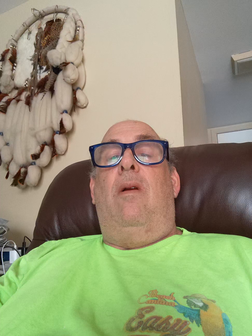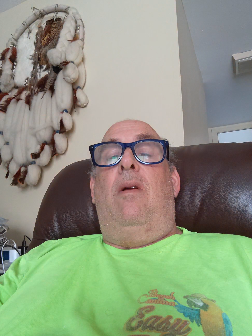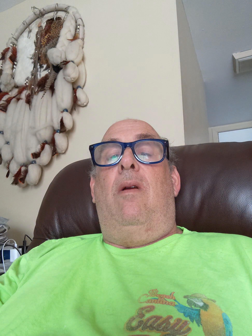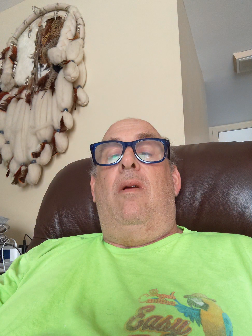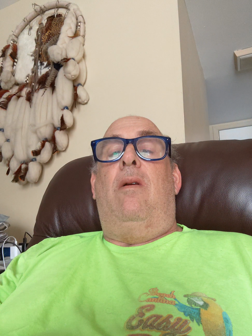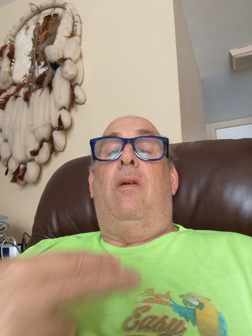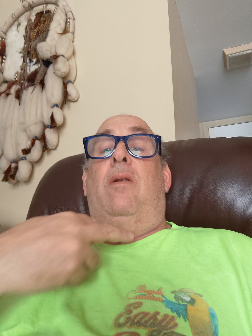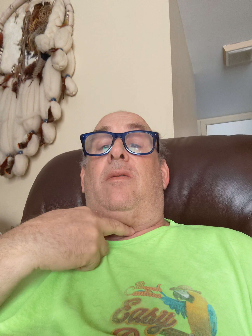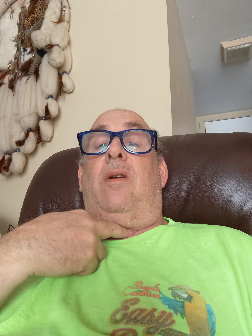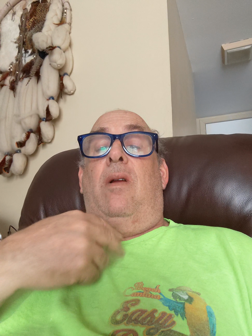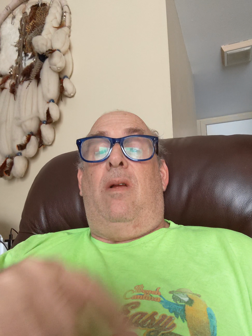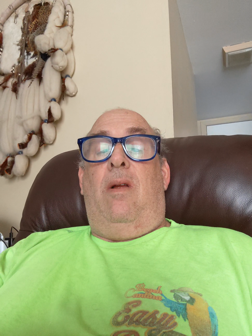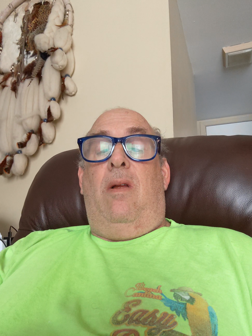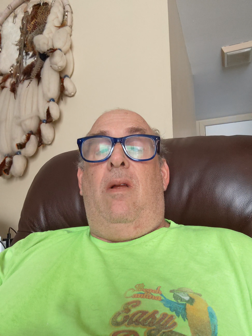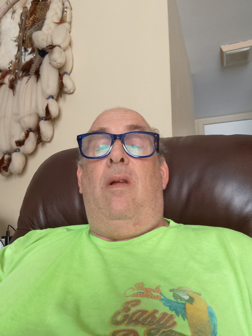stuck